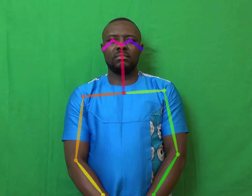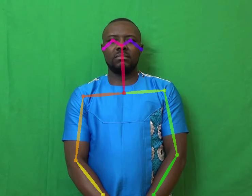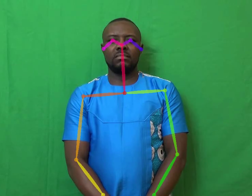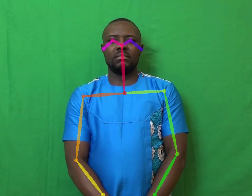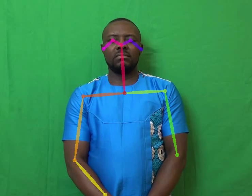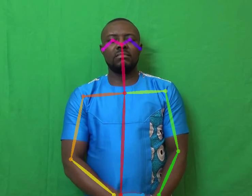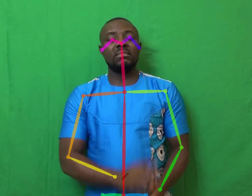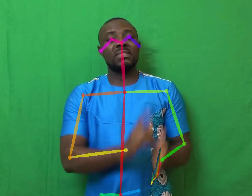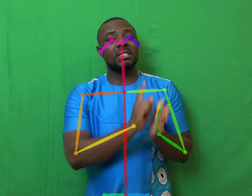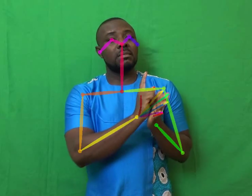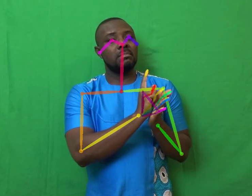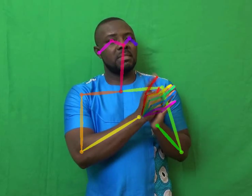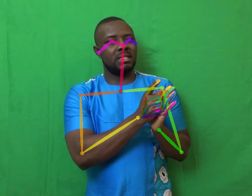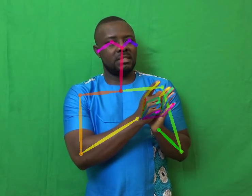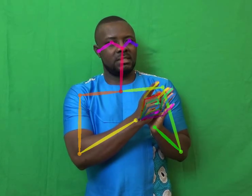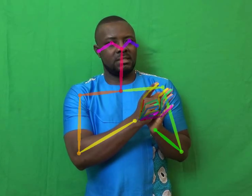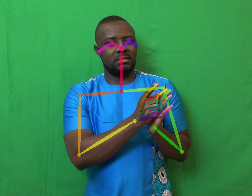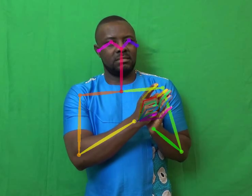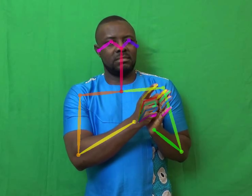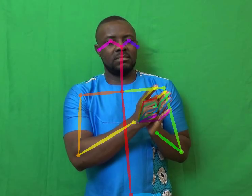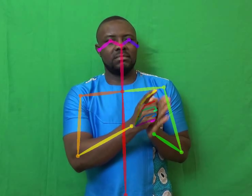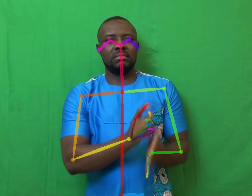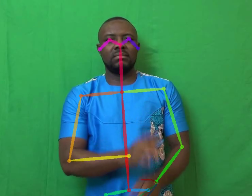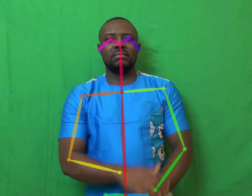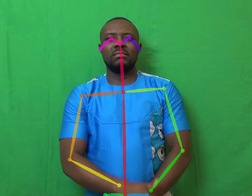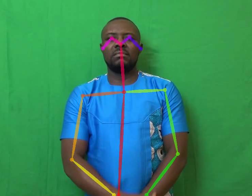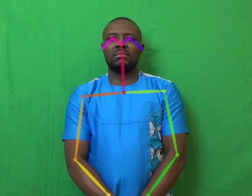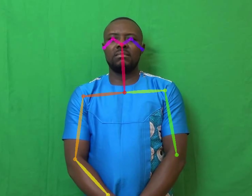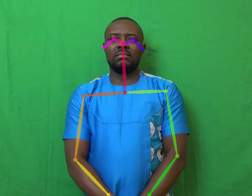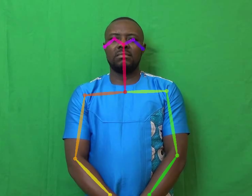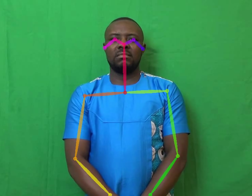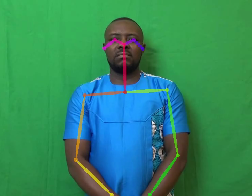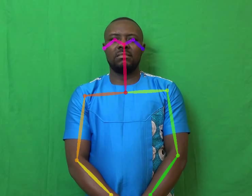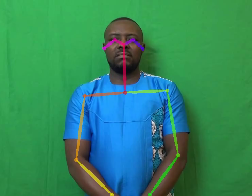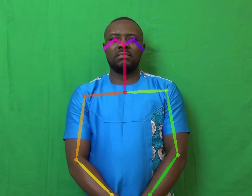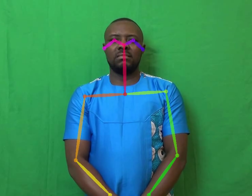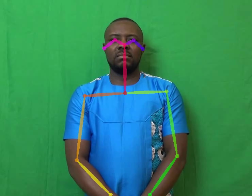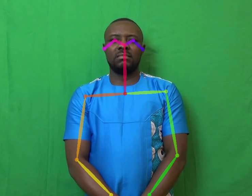minute